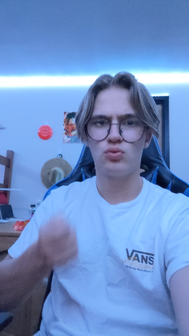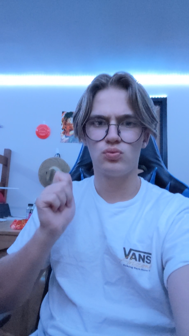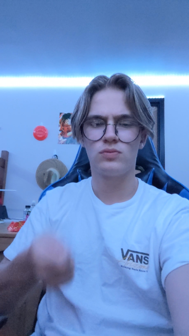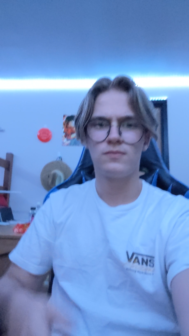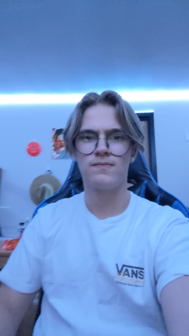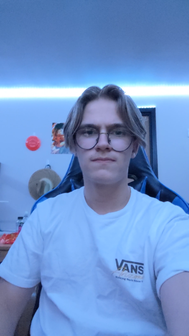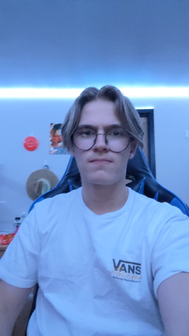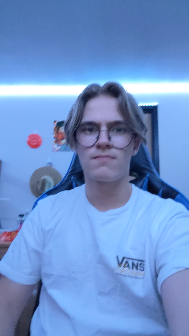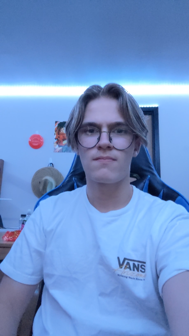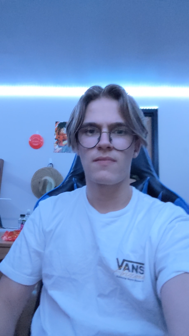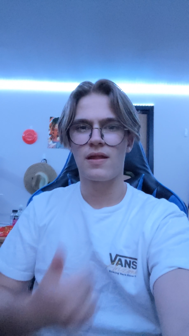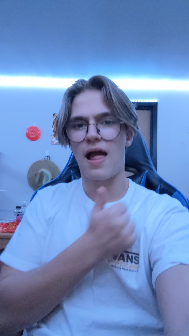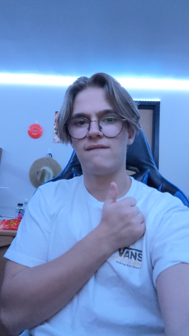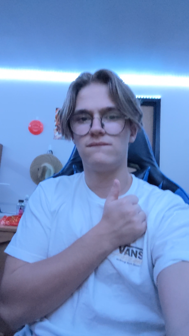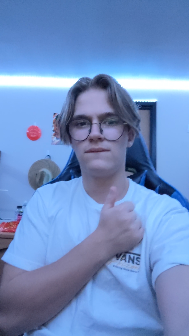love